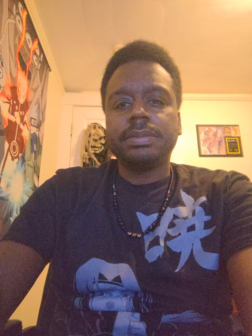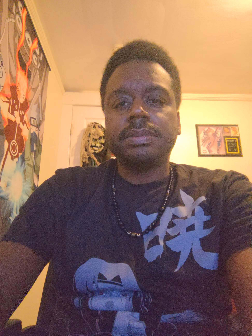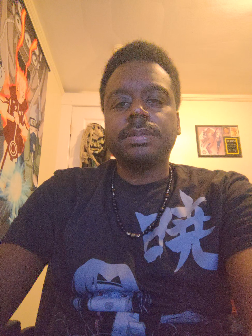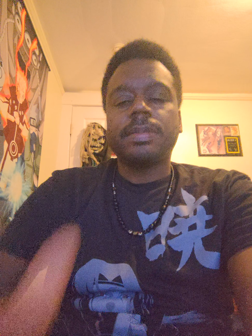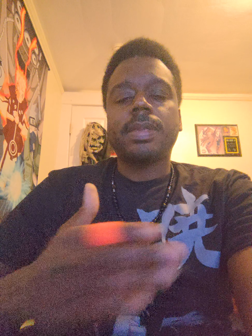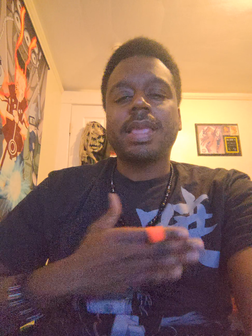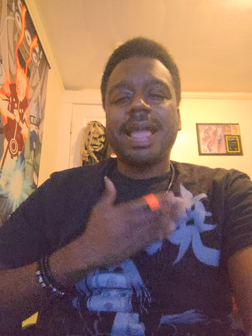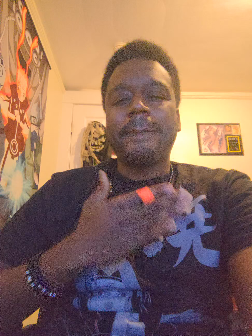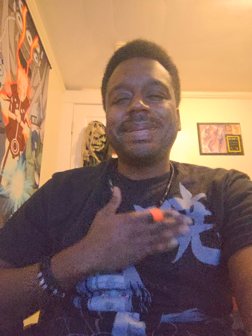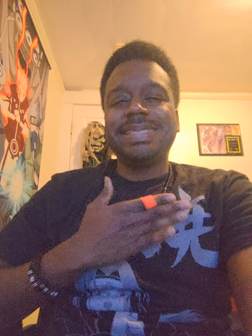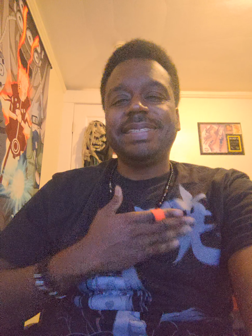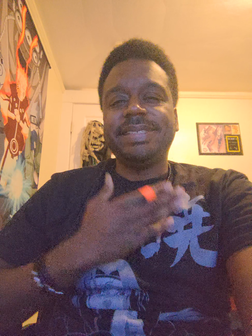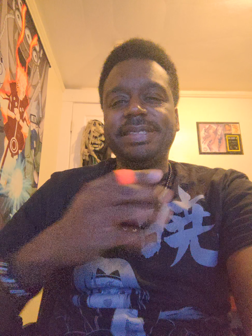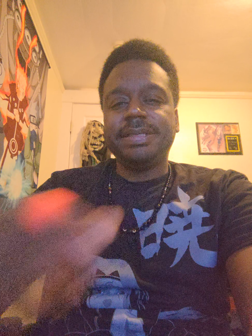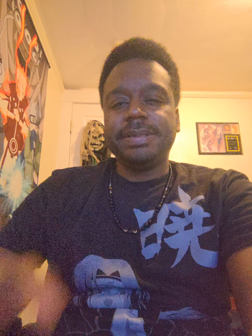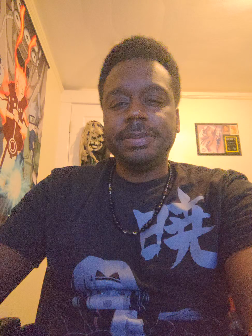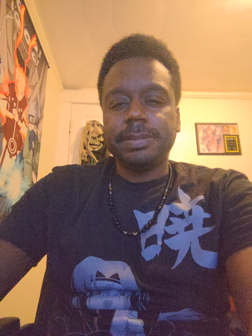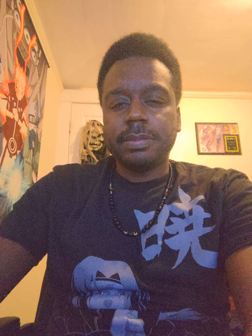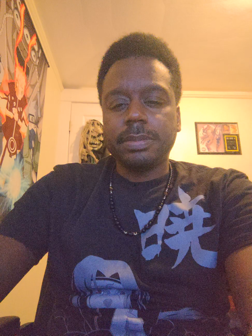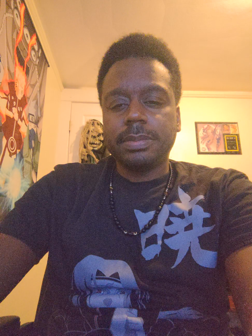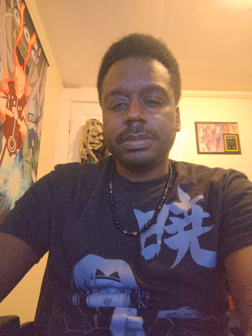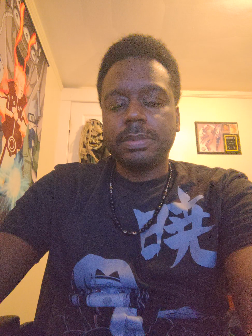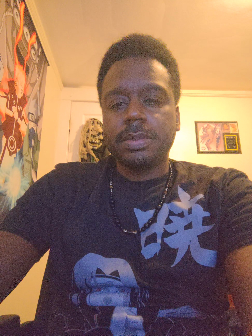happy